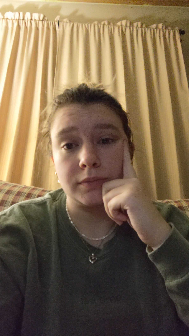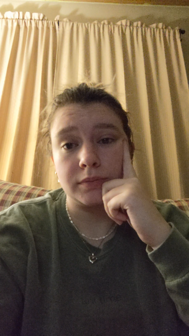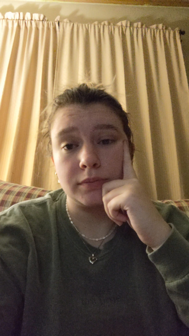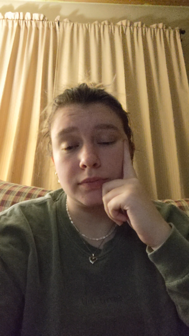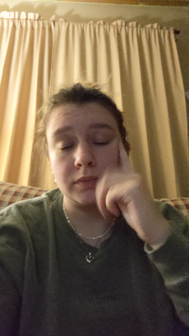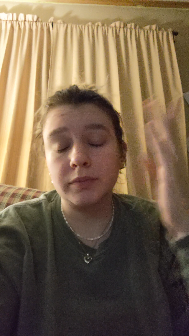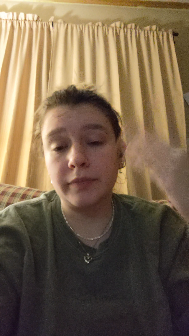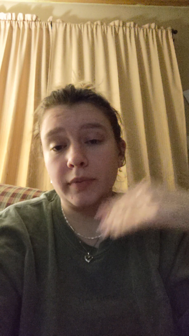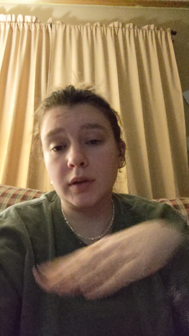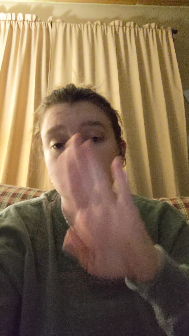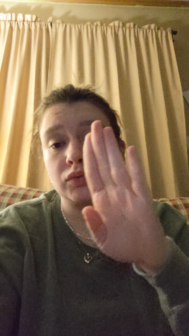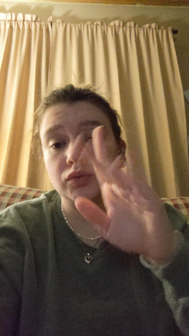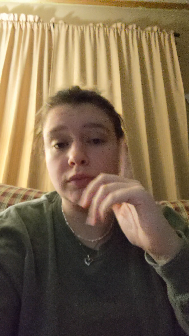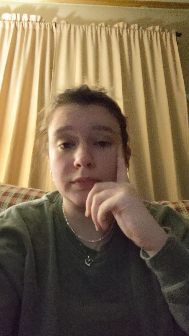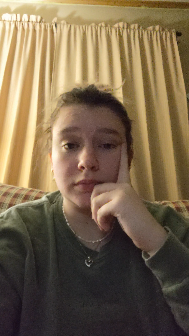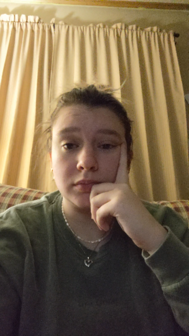enter